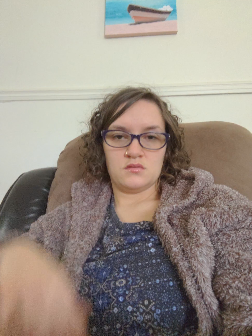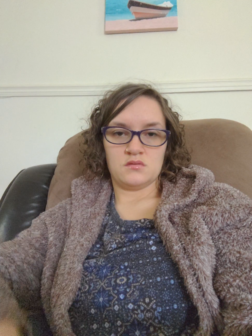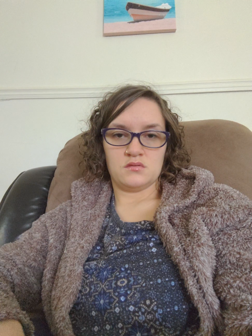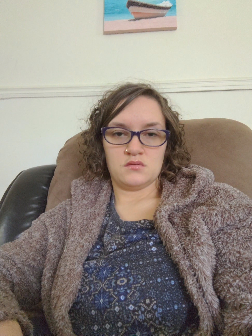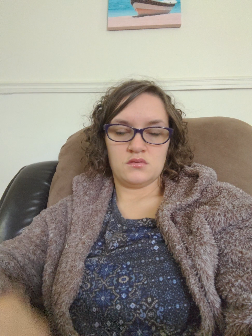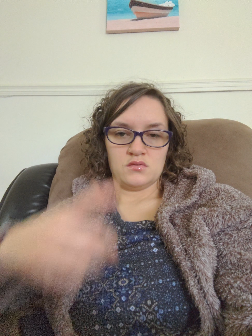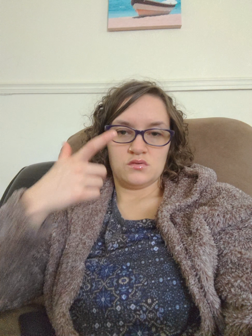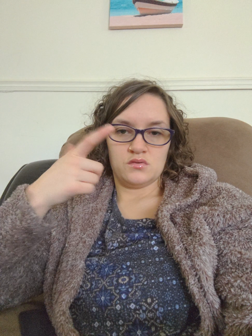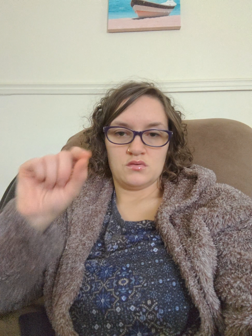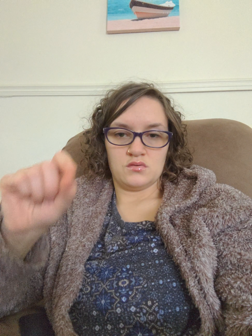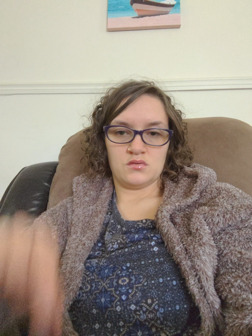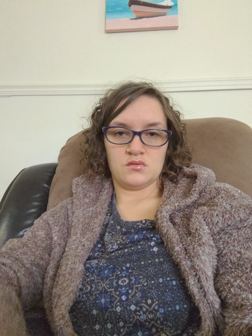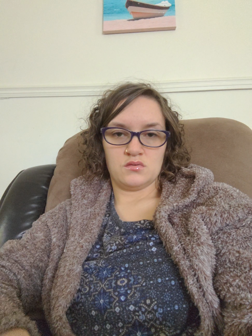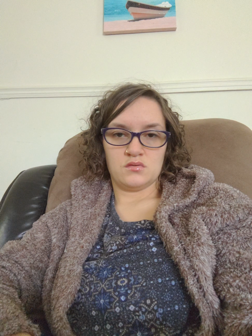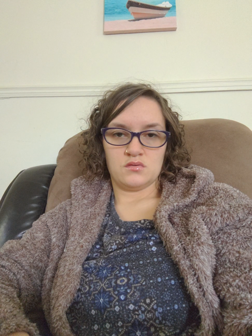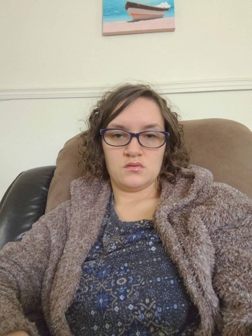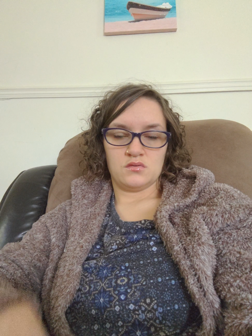go